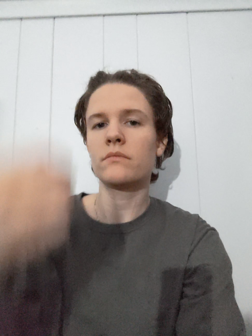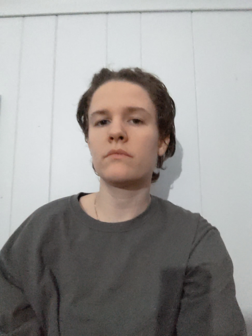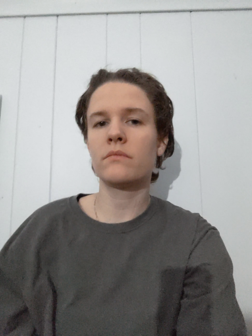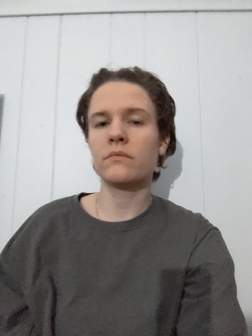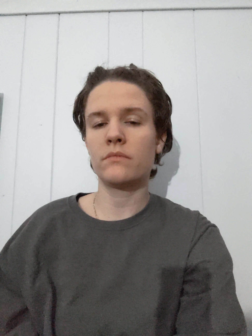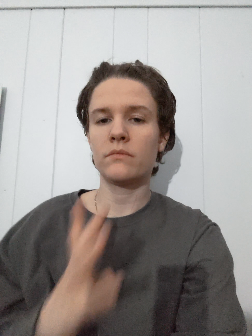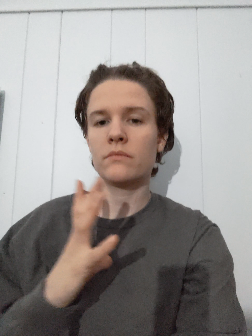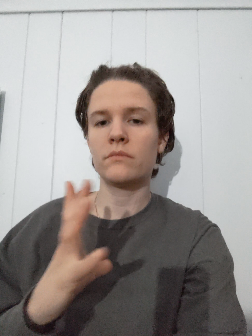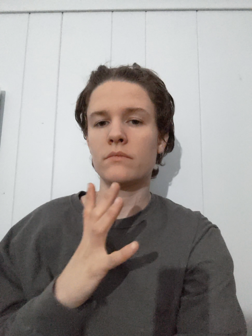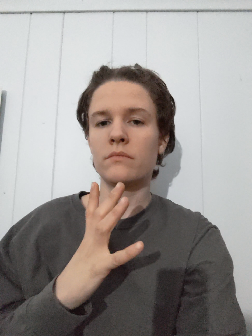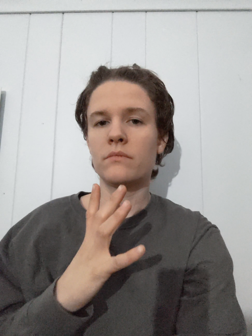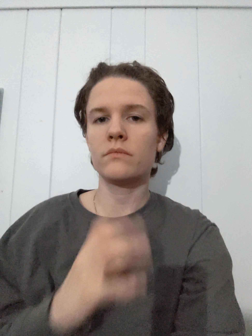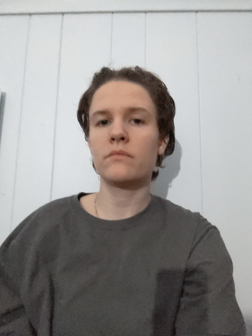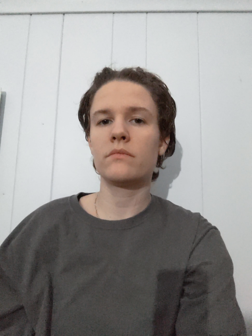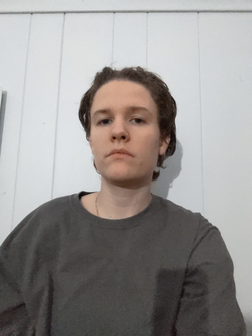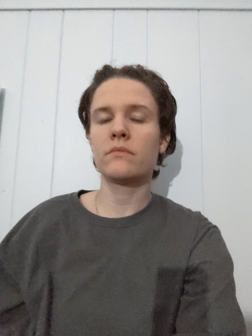fine